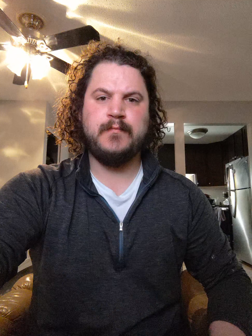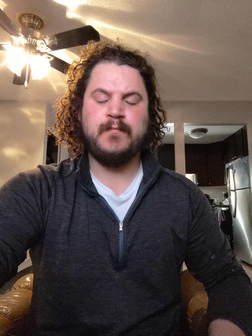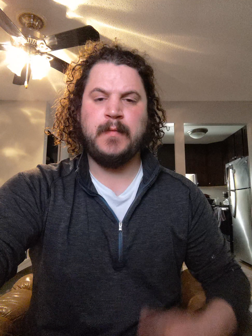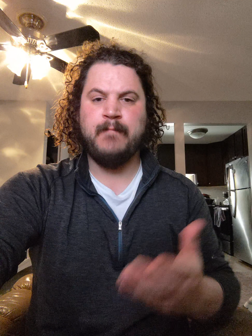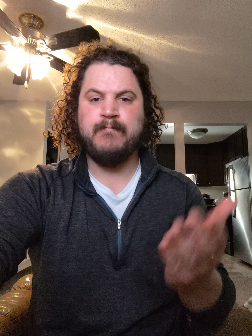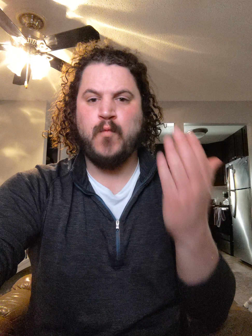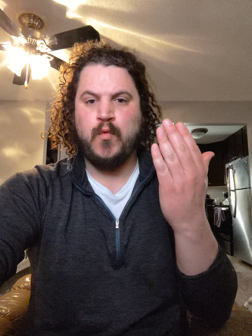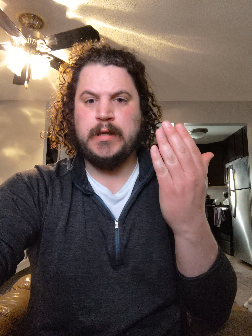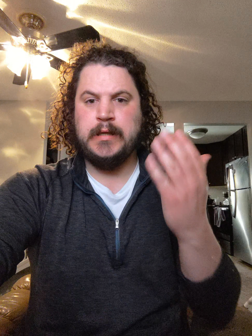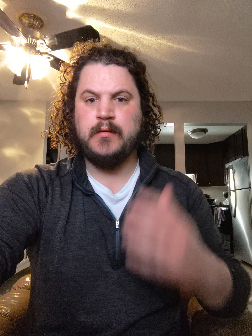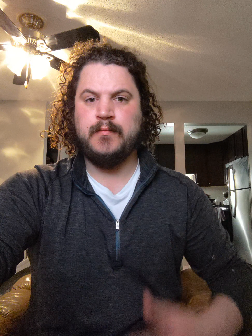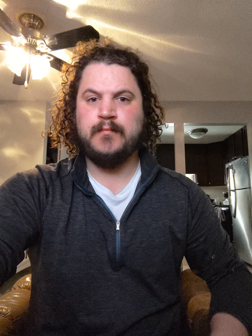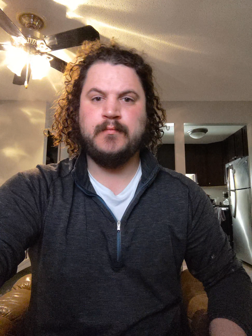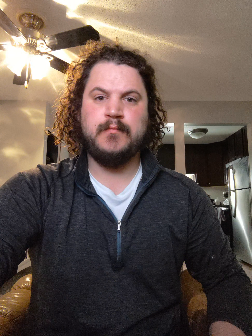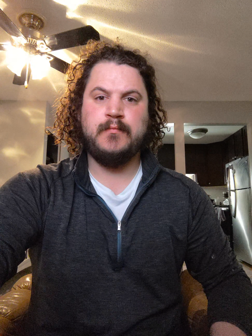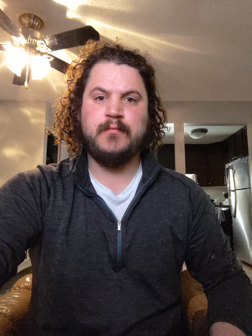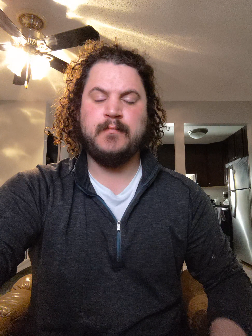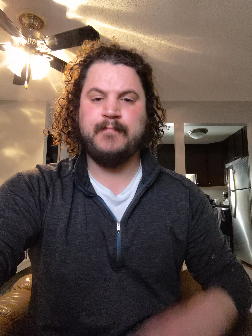morning